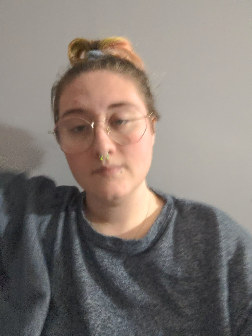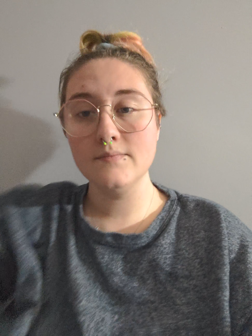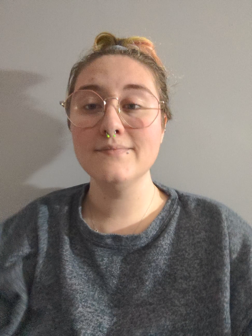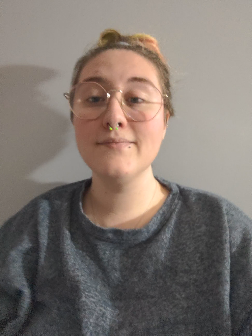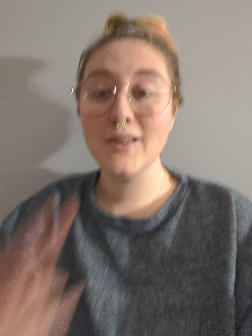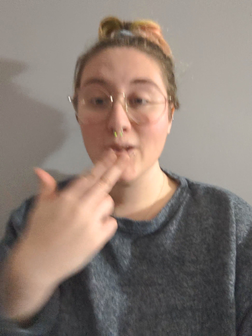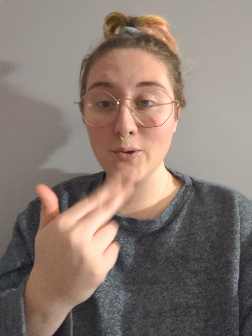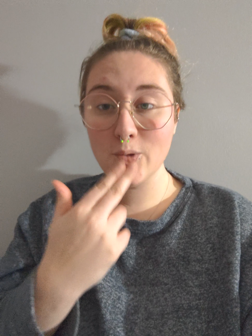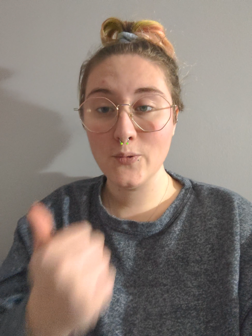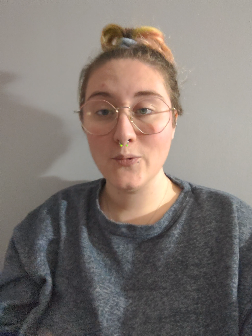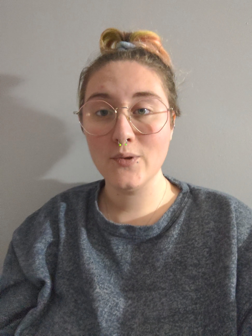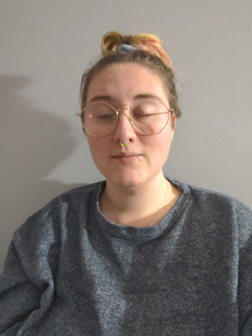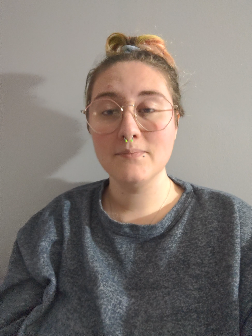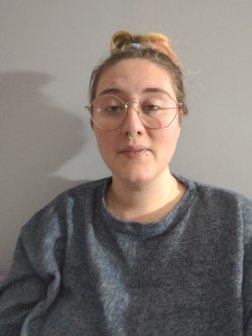cute